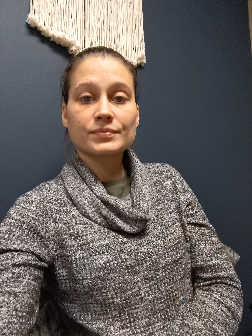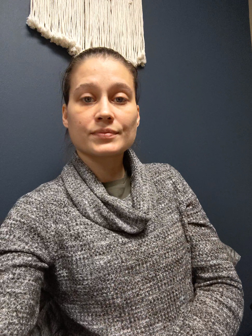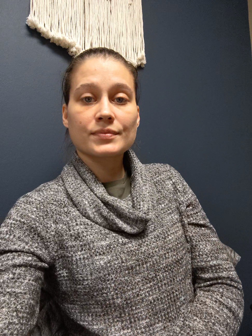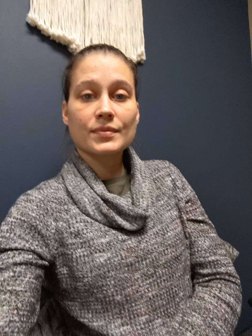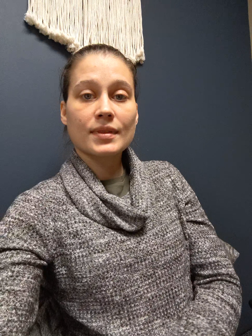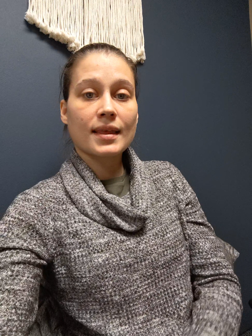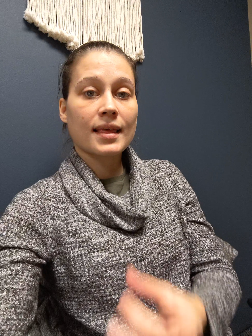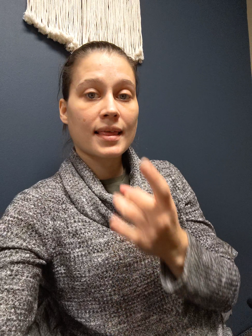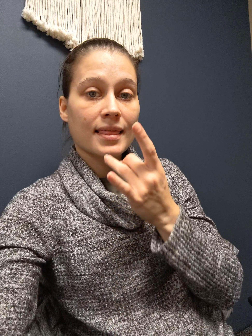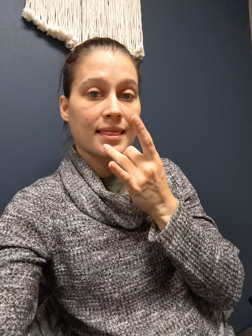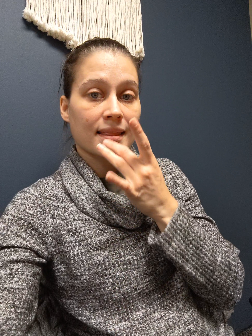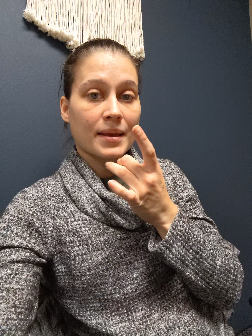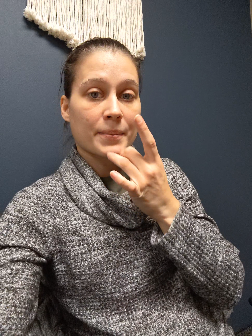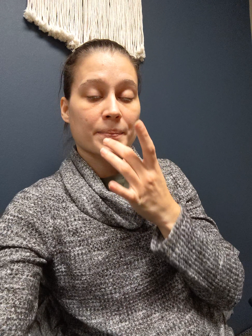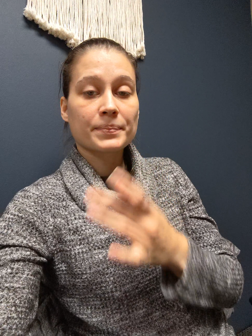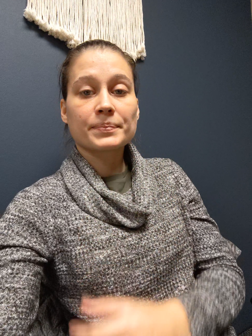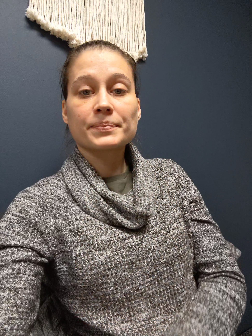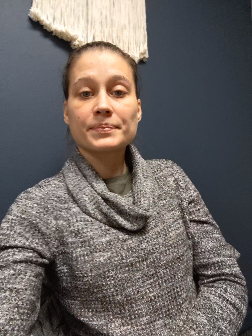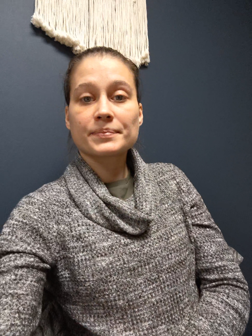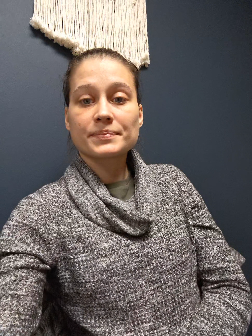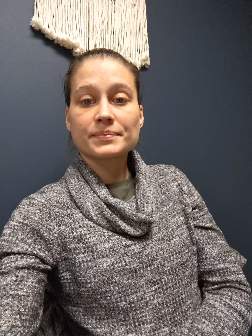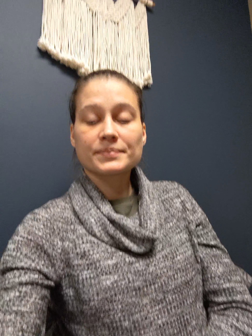lamp